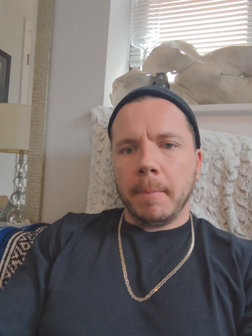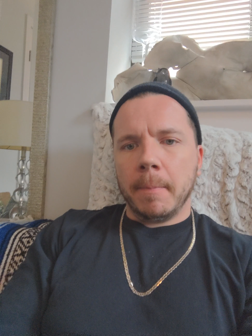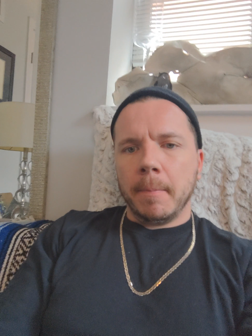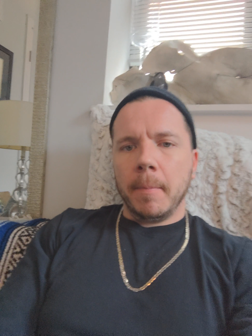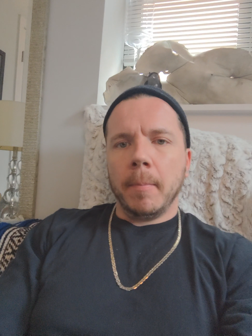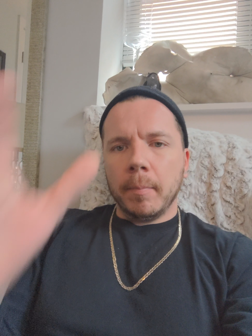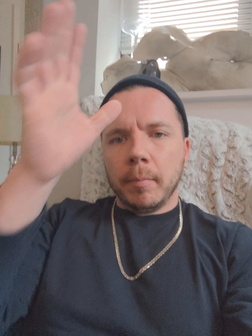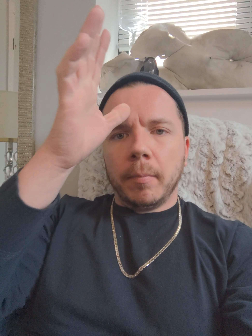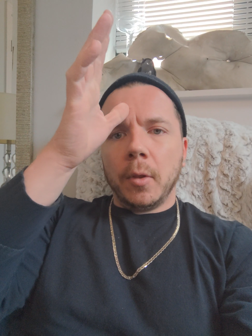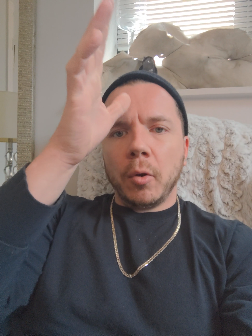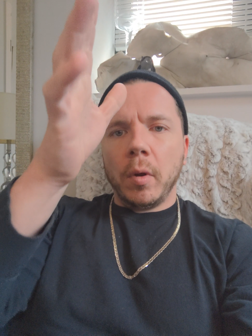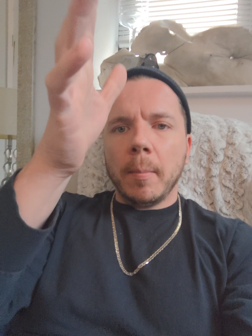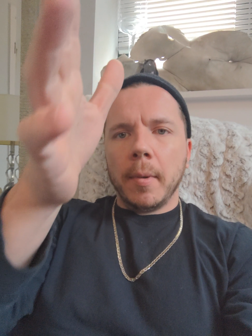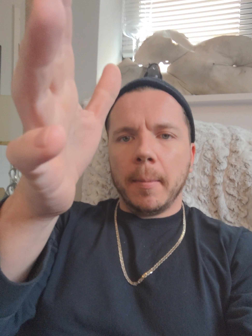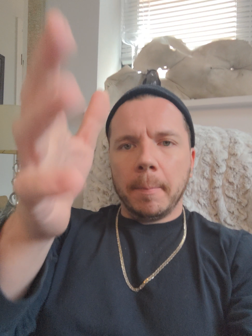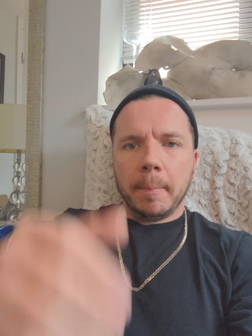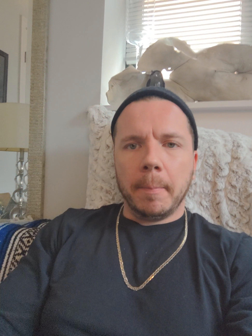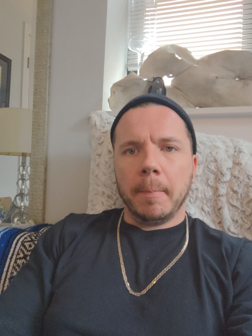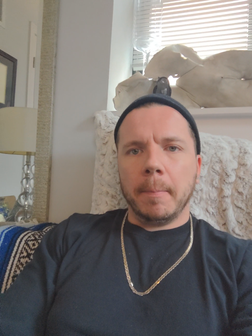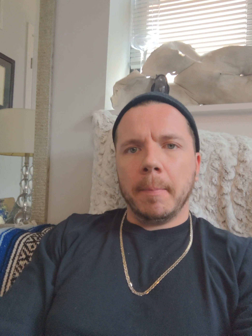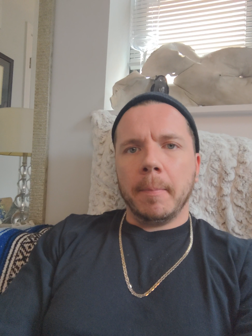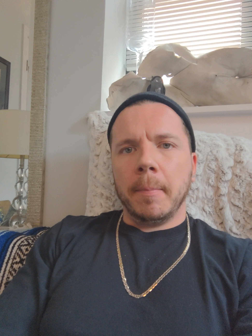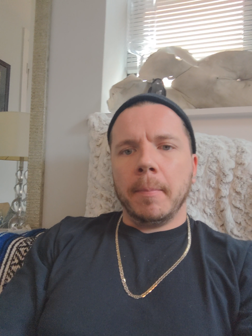grandpa